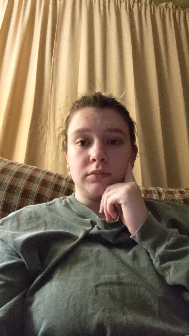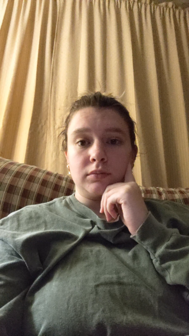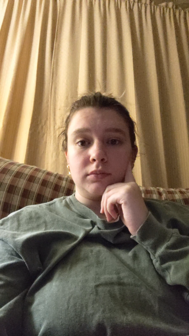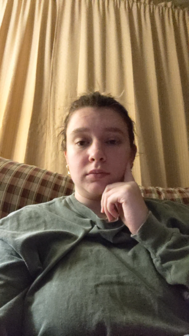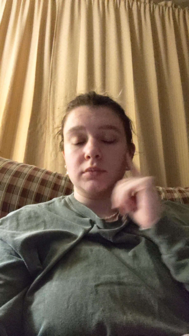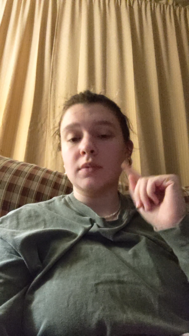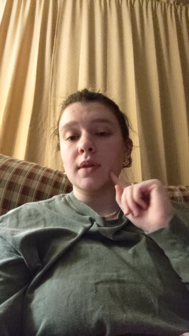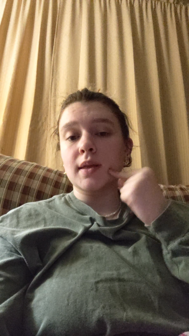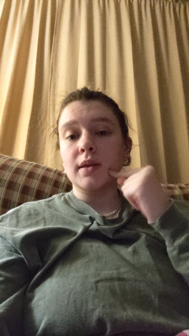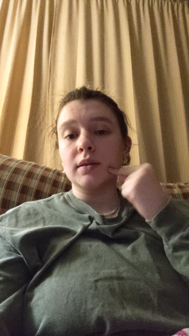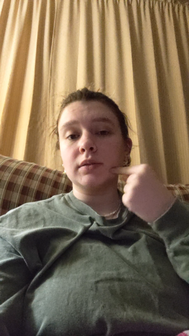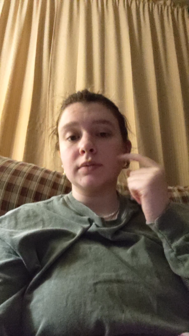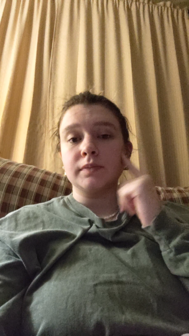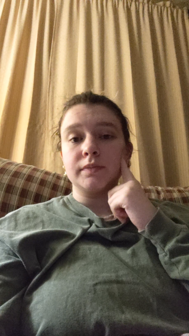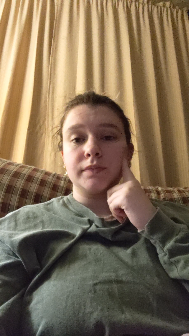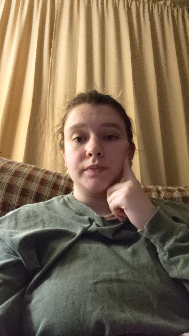candy